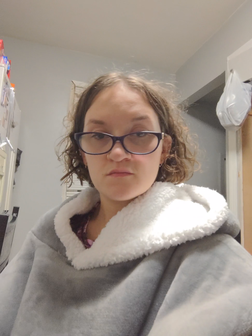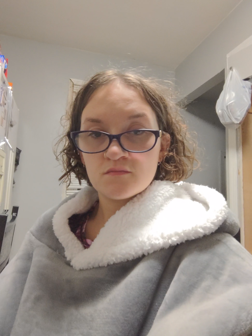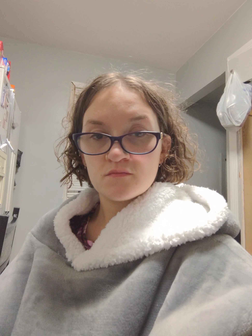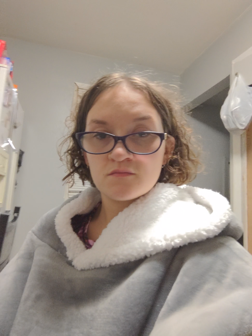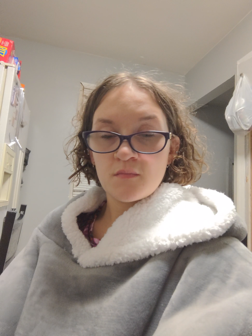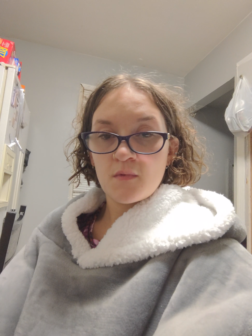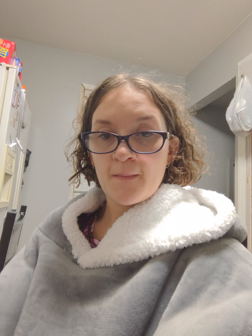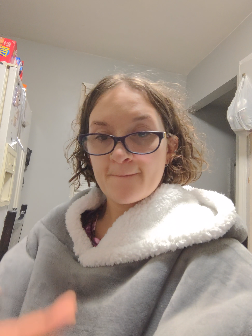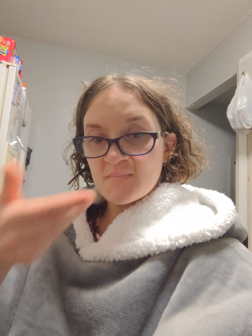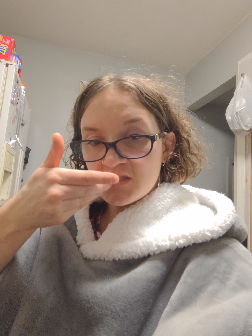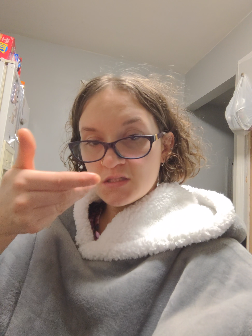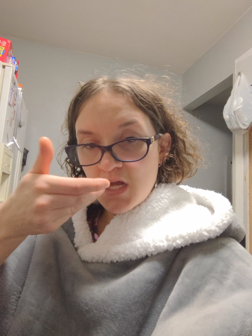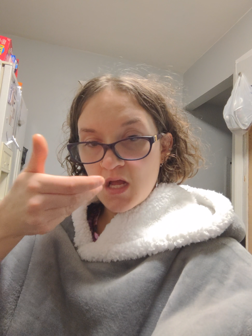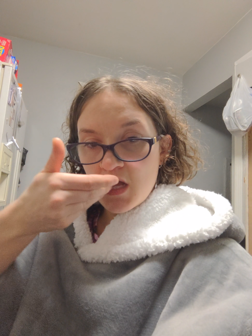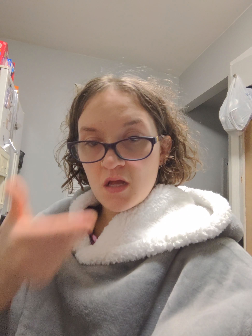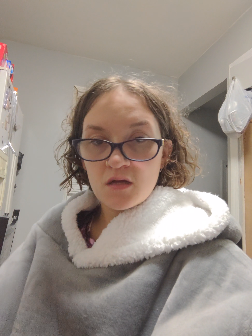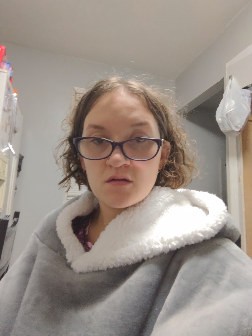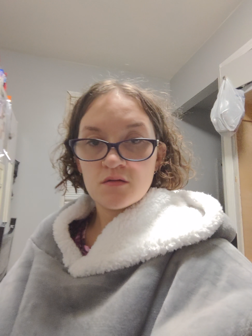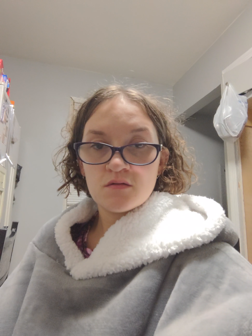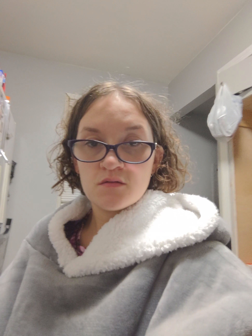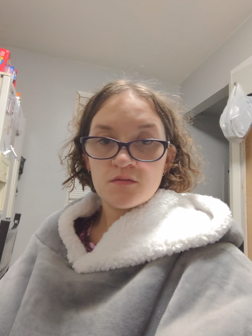pizza